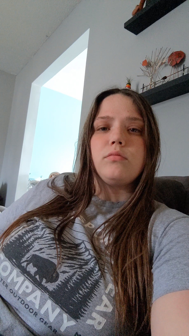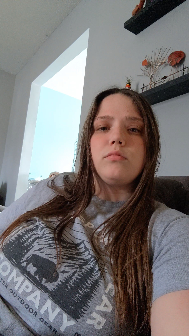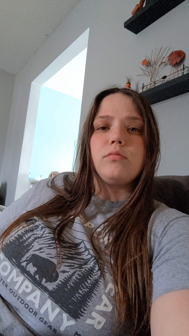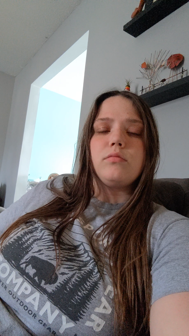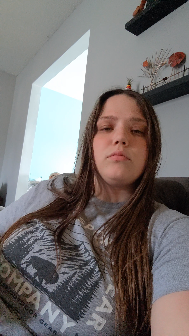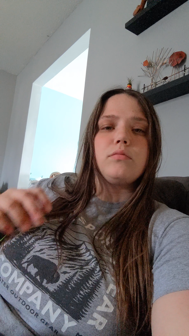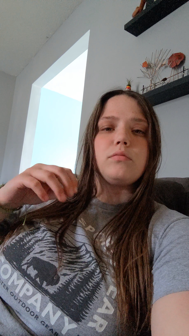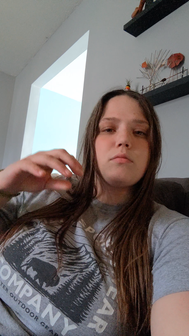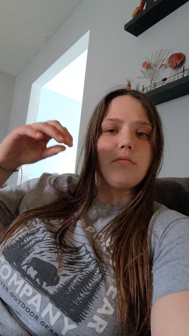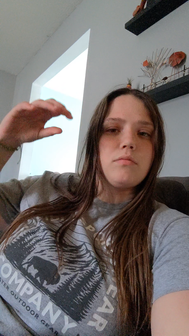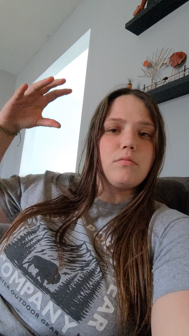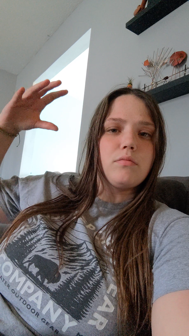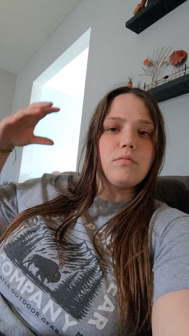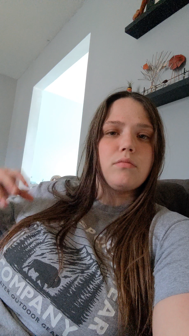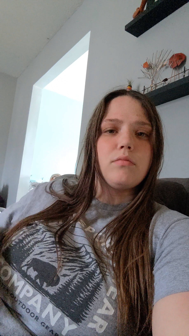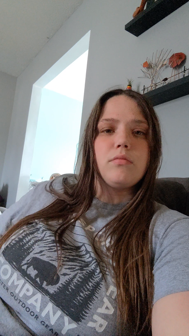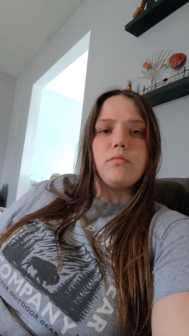bubbles